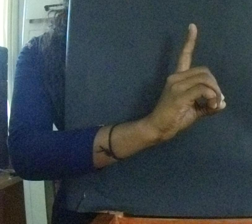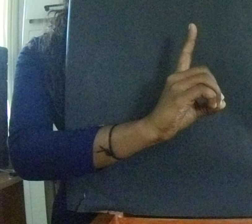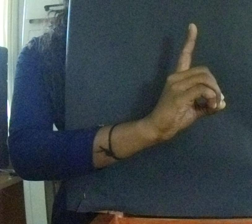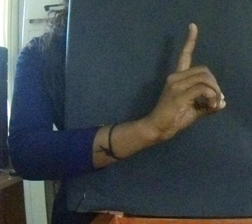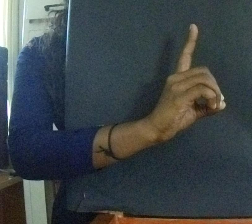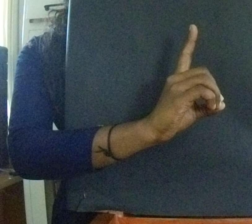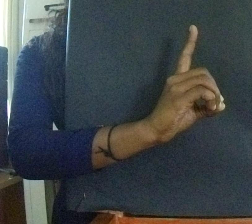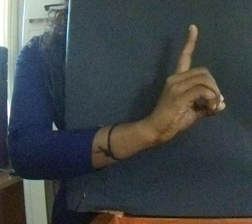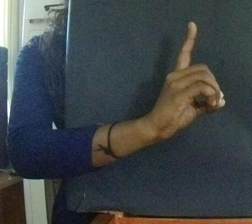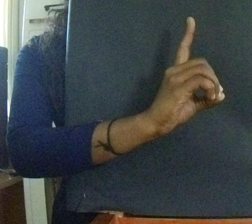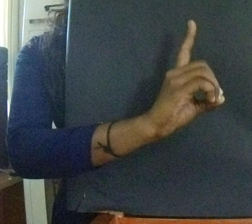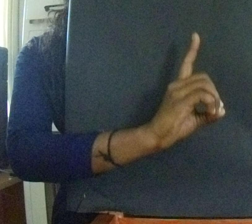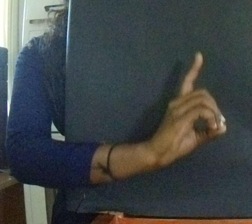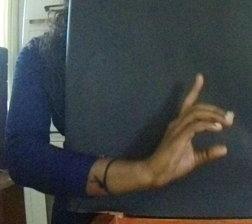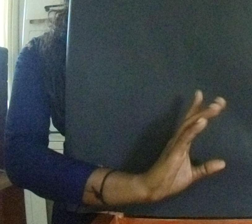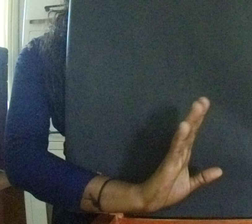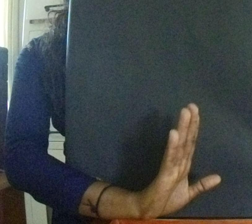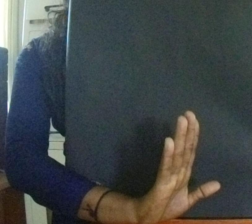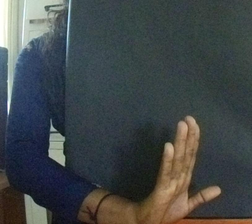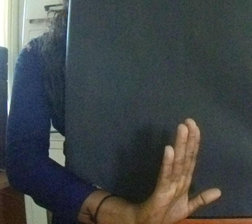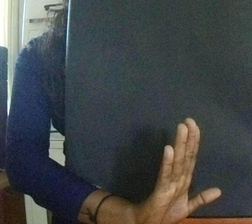hot